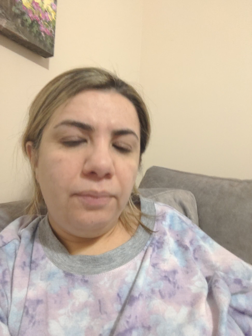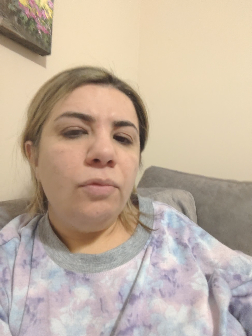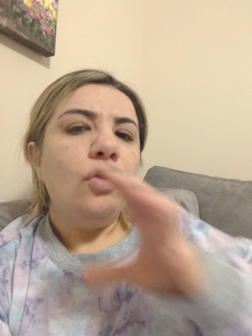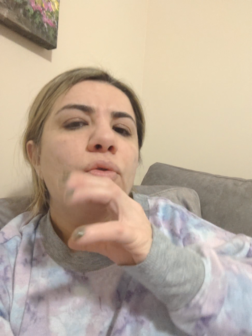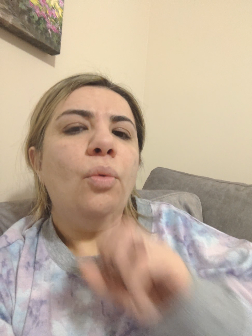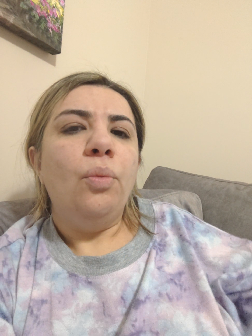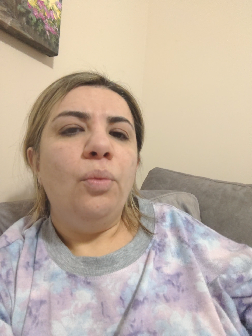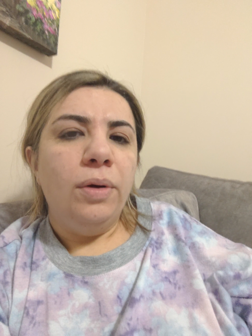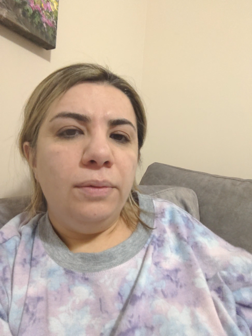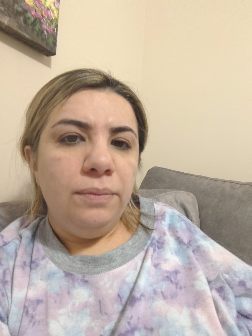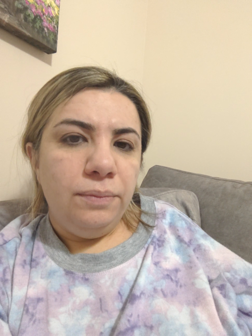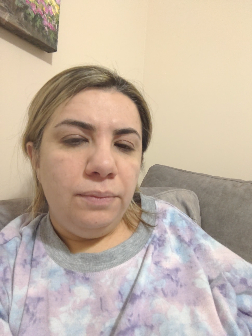old